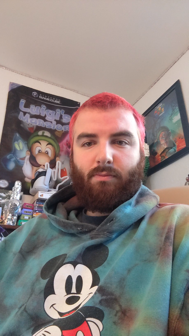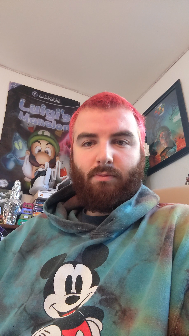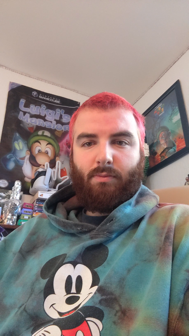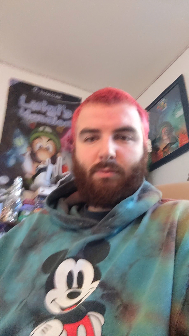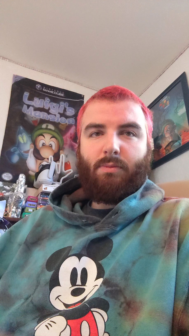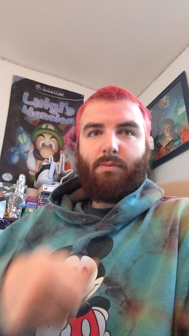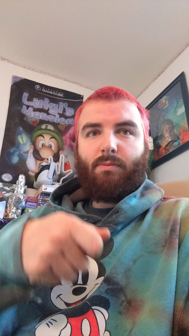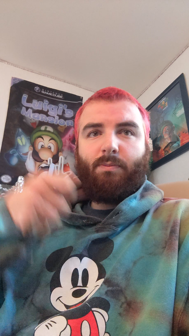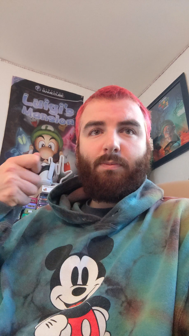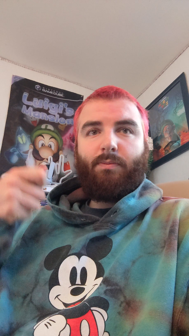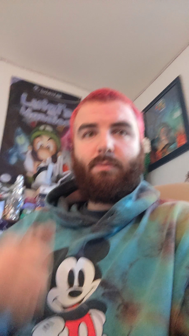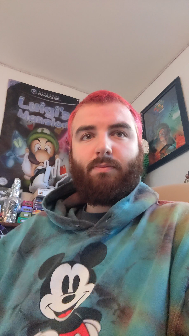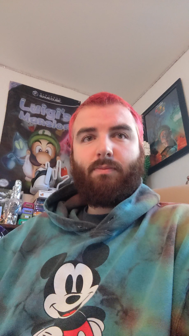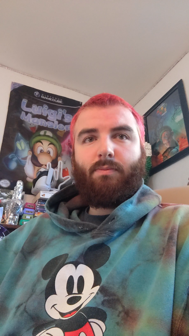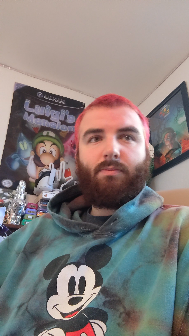pull